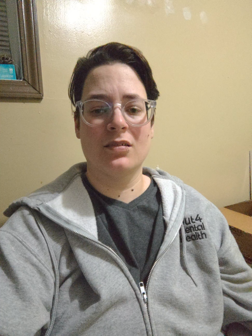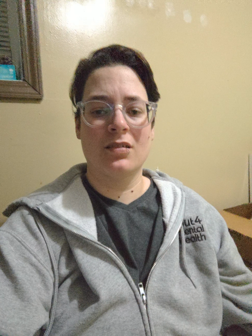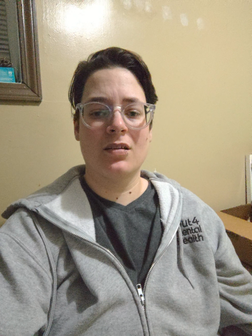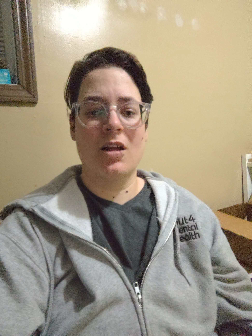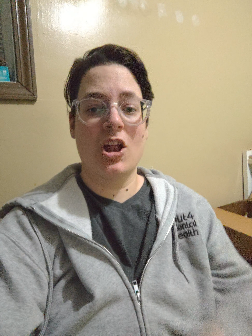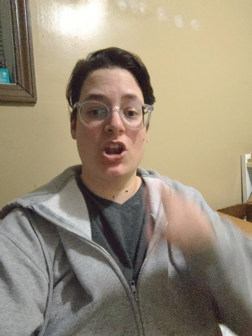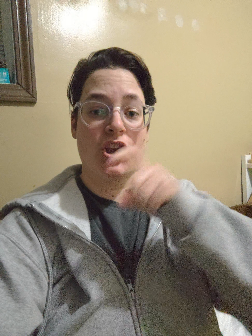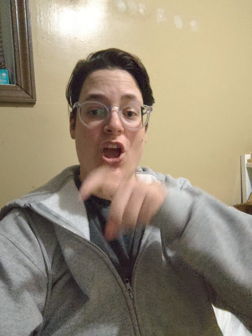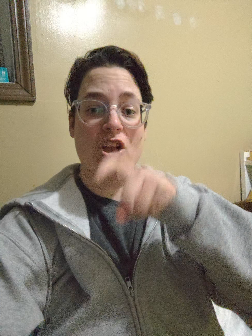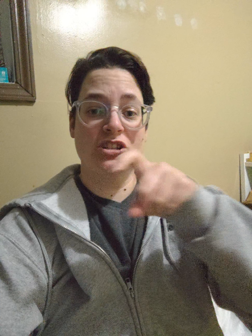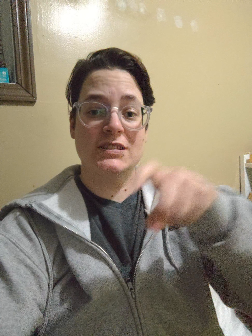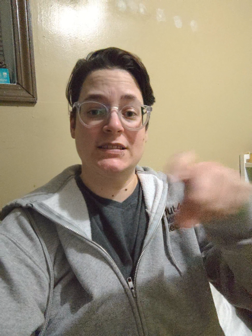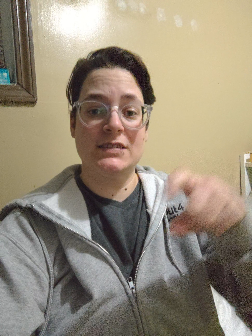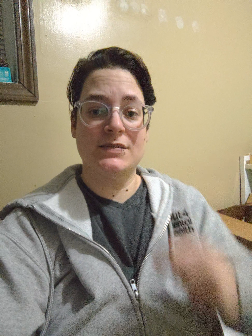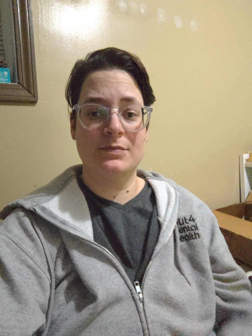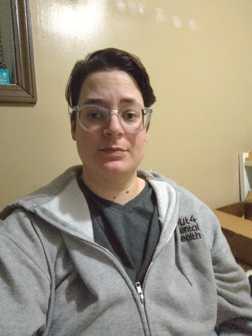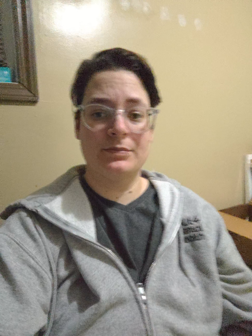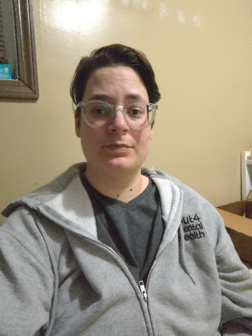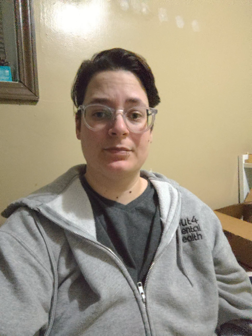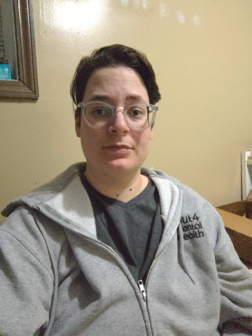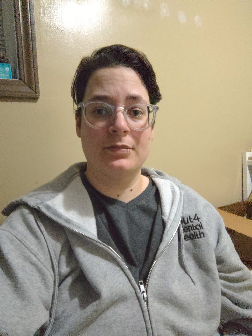closet